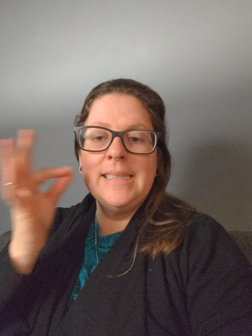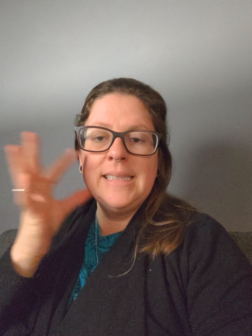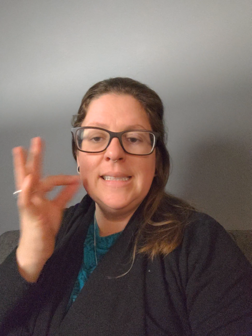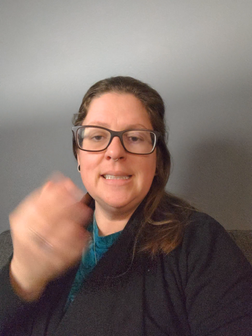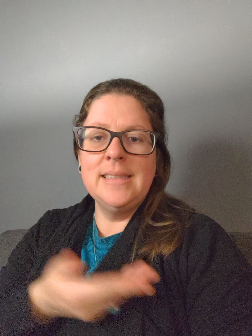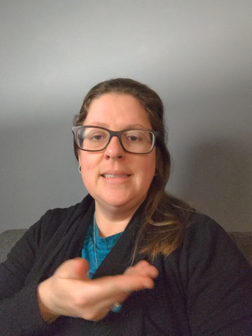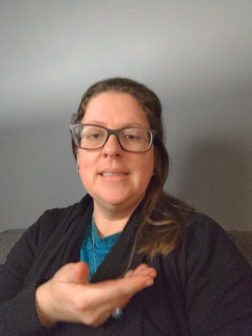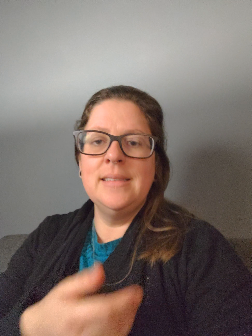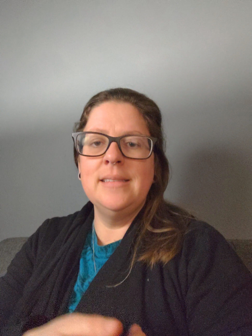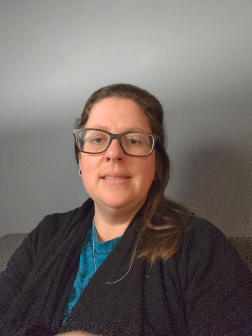kitty